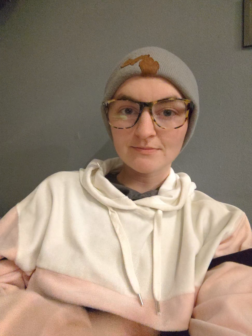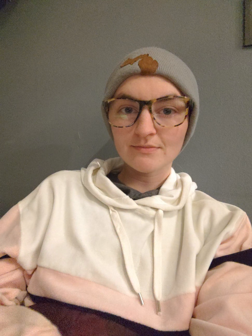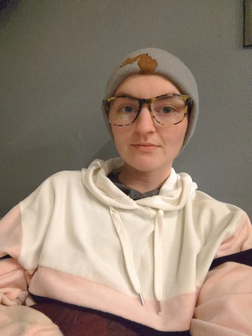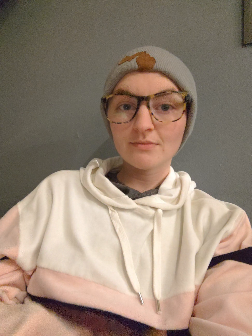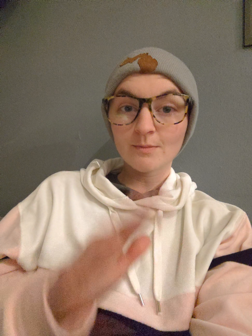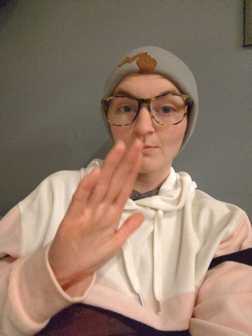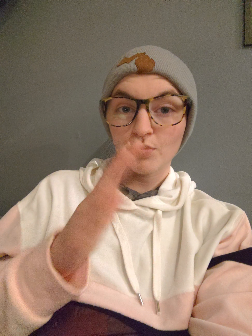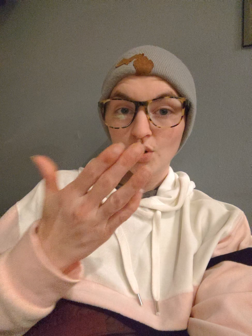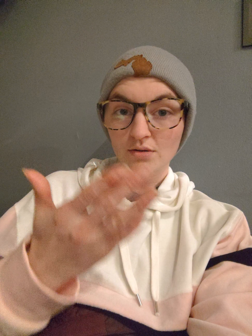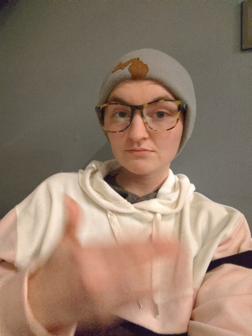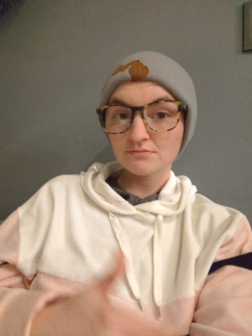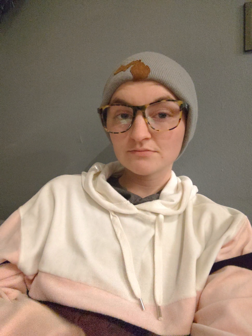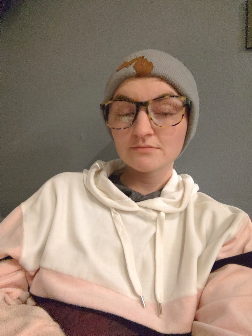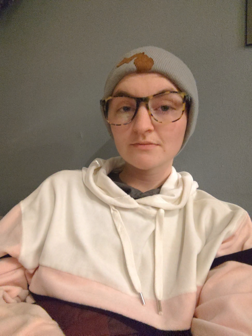book